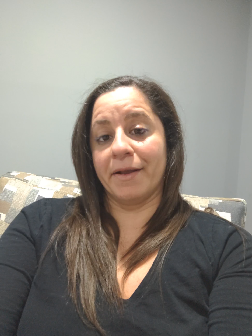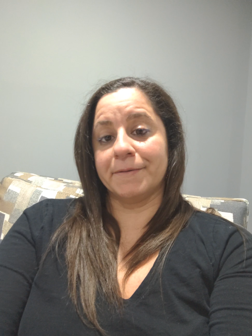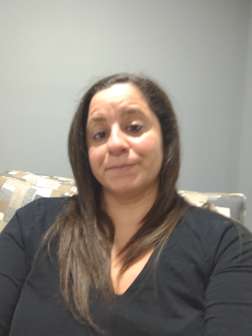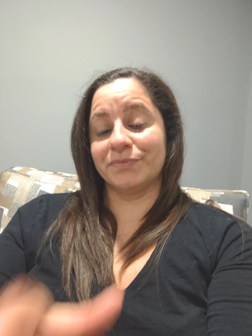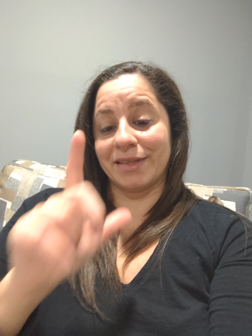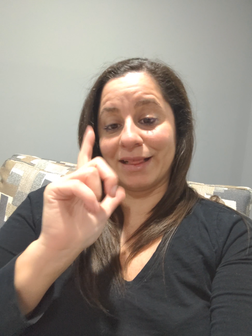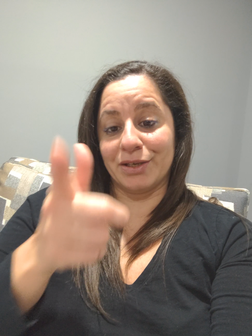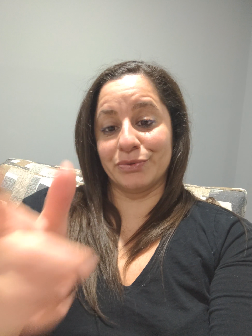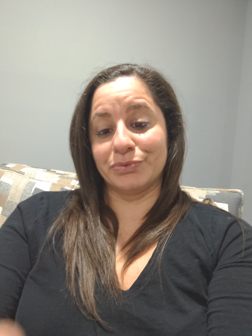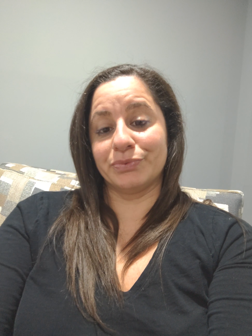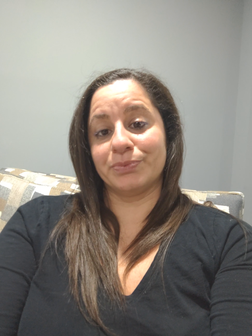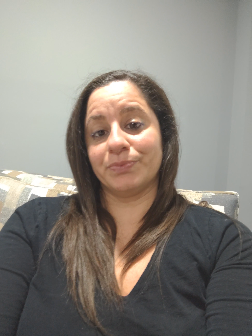later